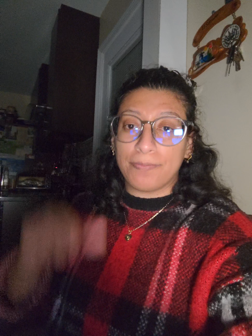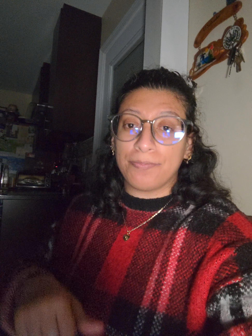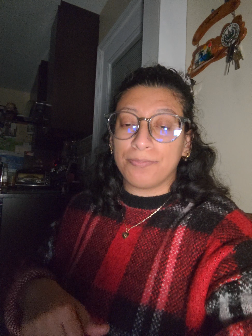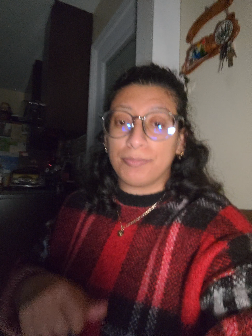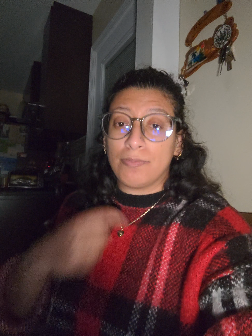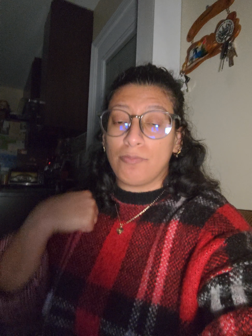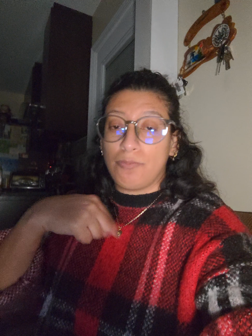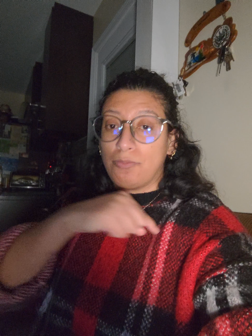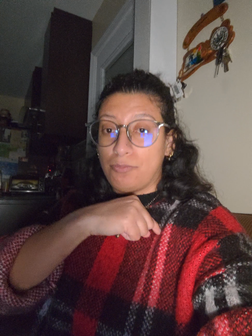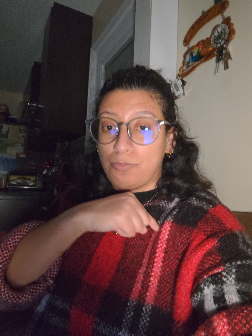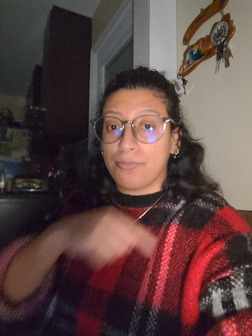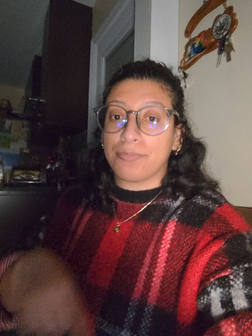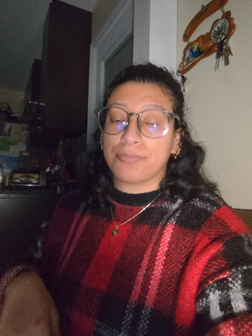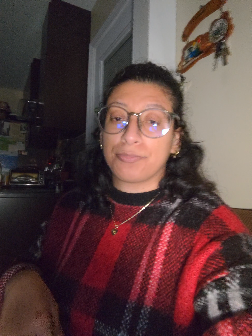we